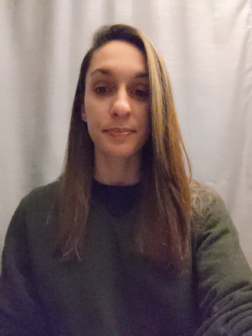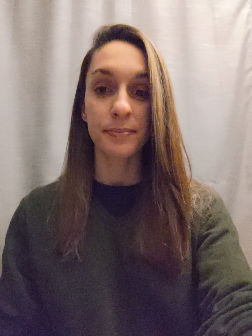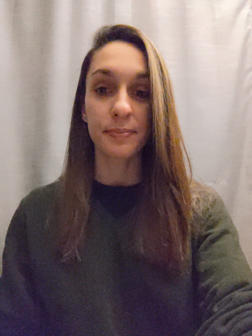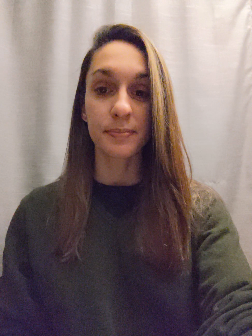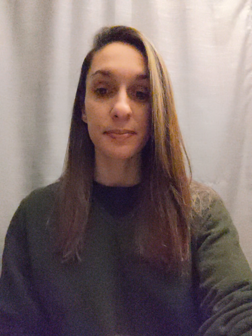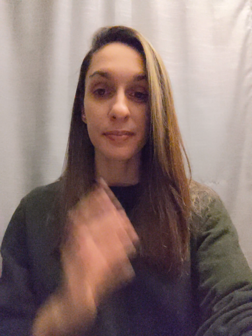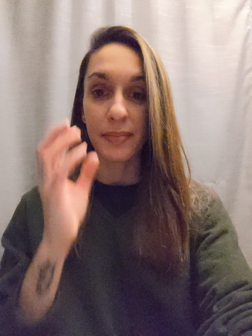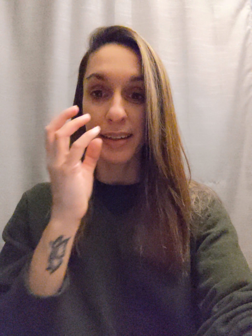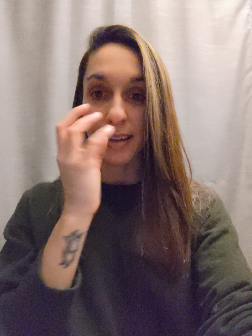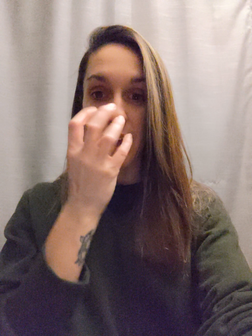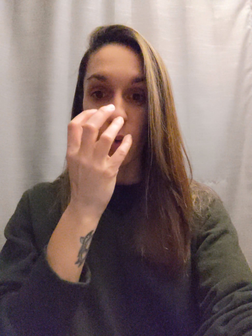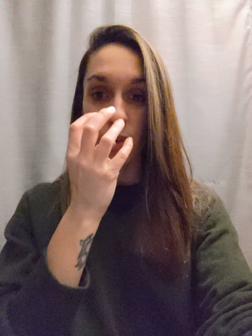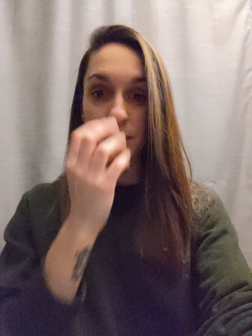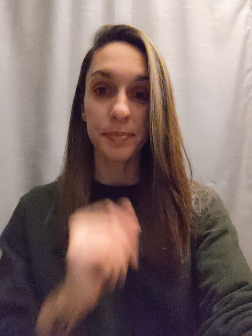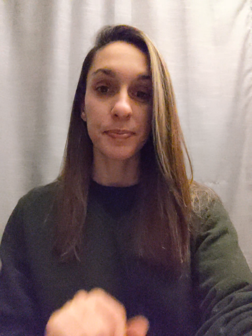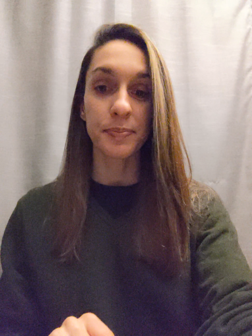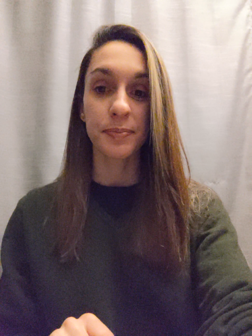clown